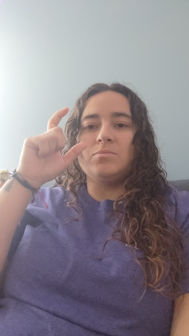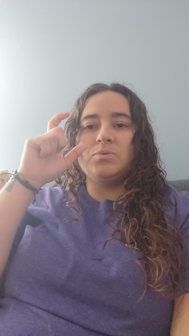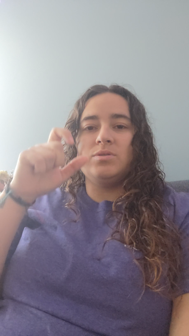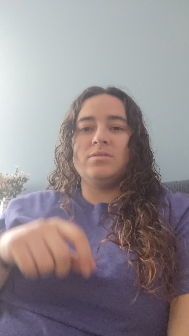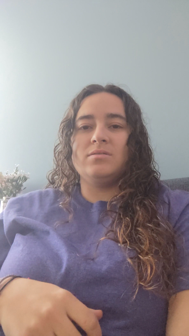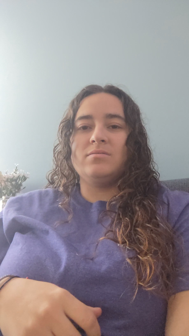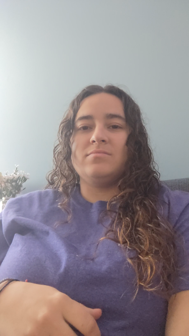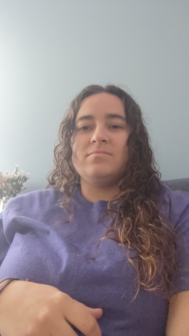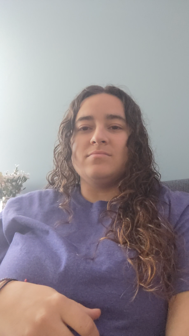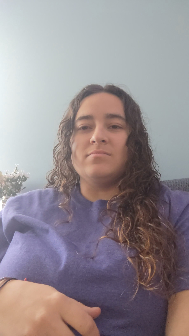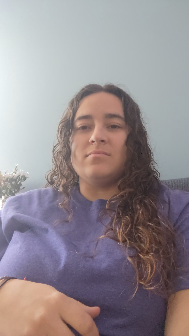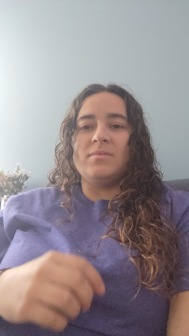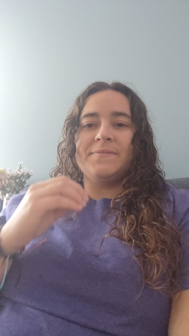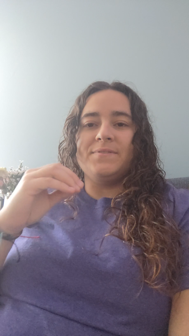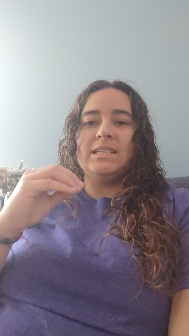fix